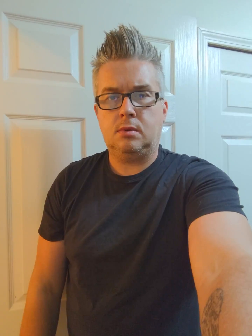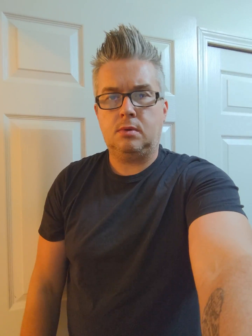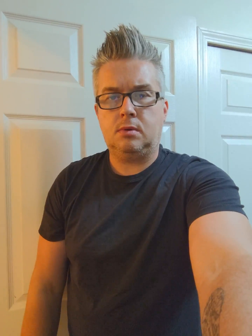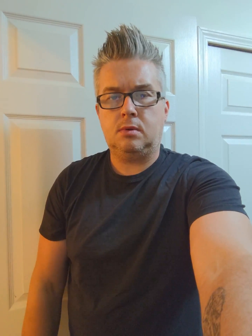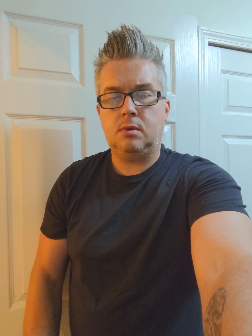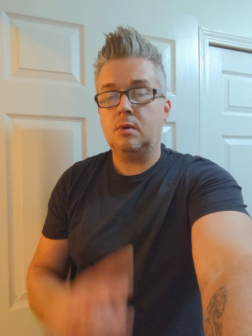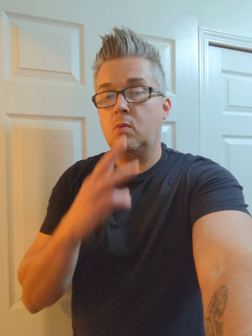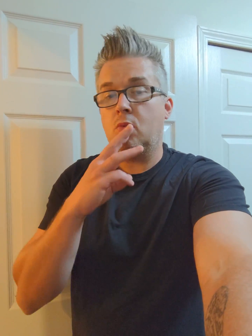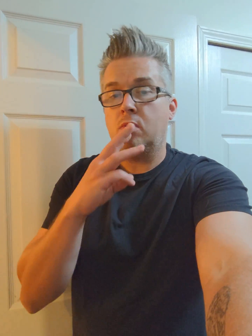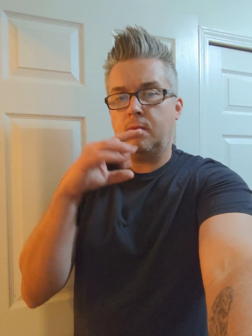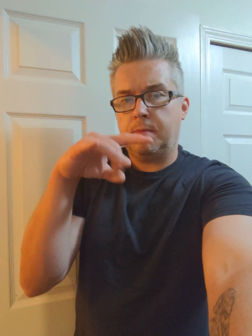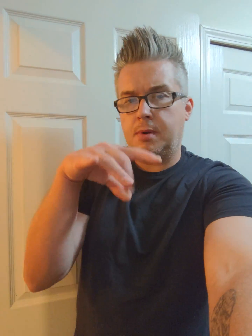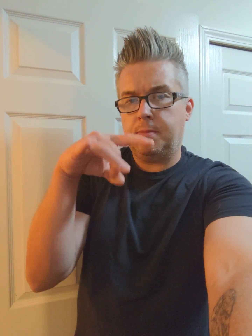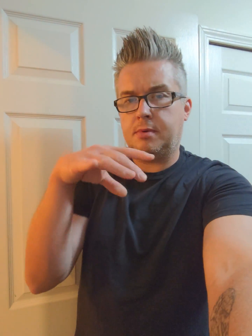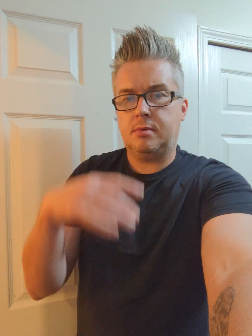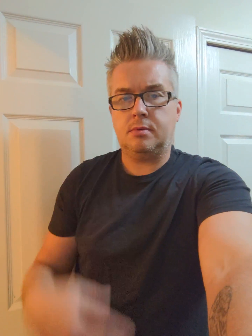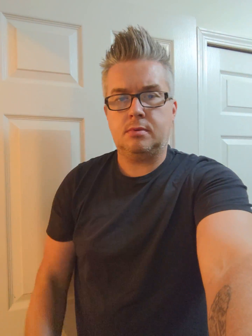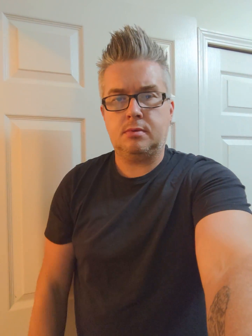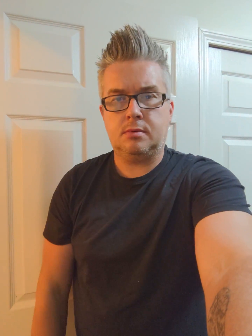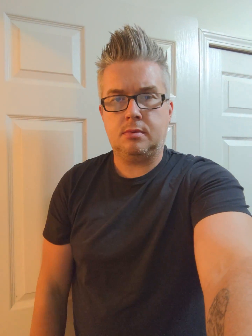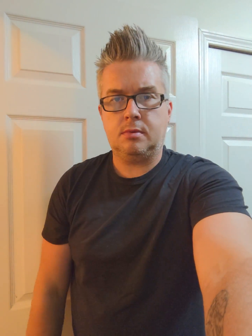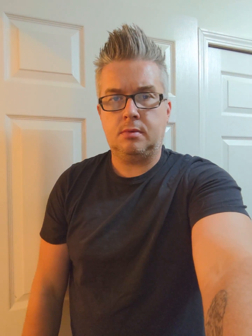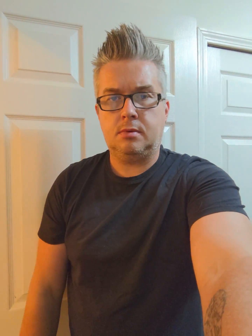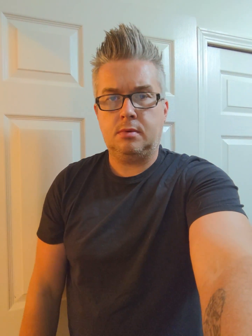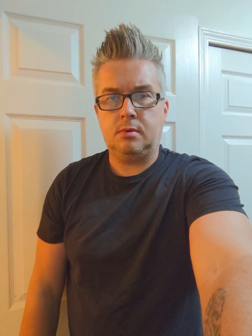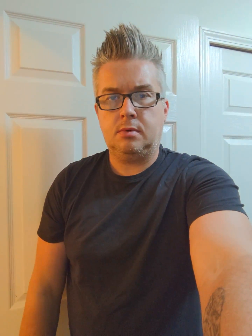melon